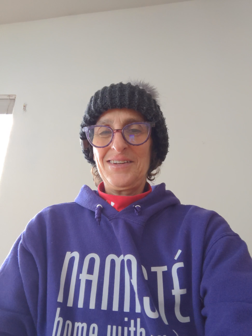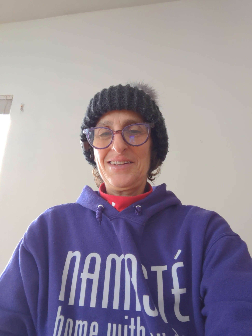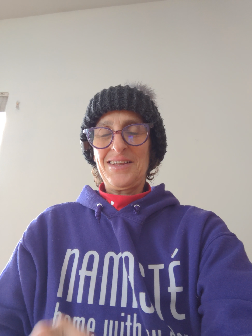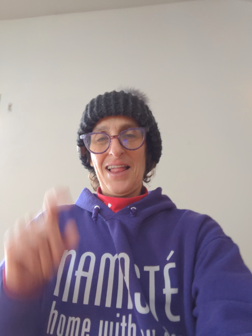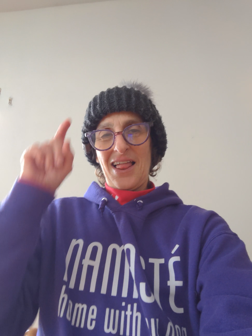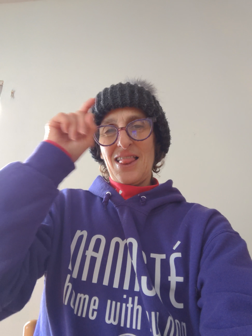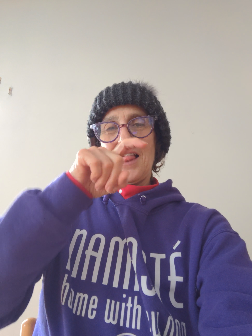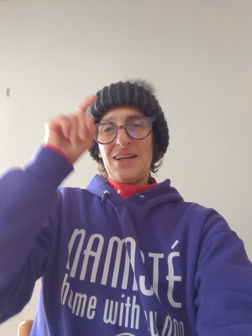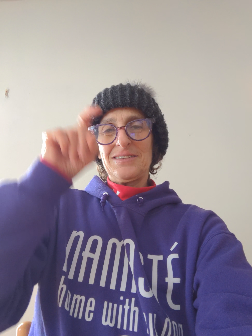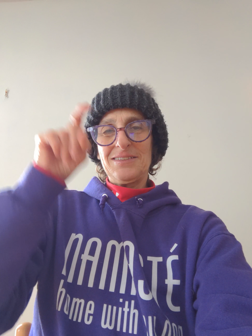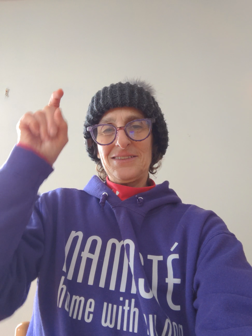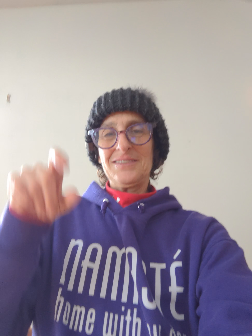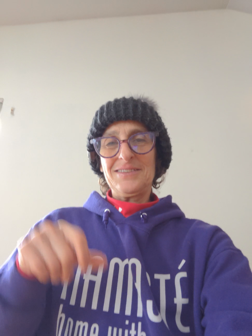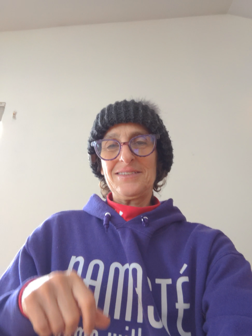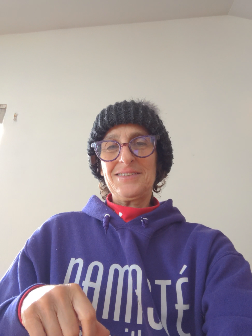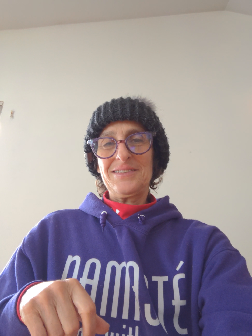closet